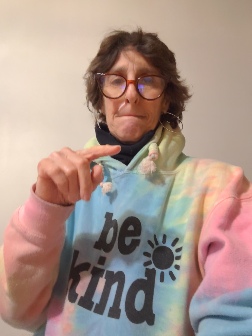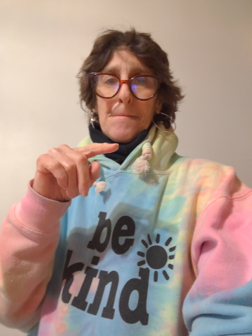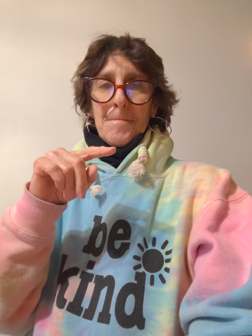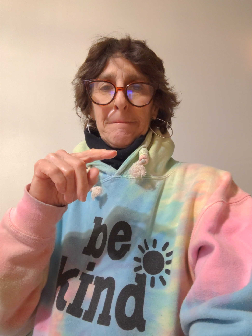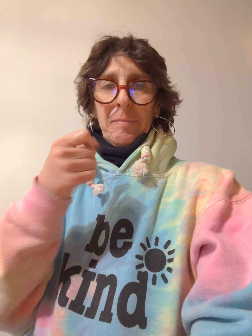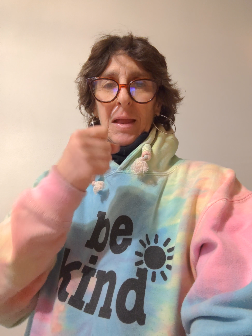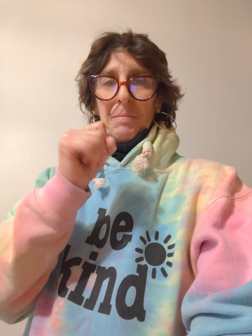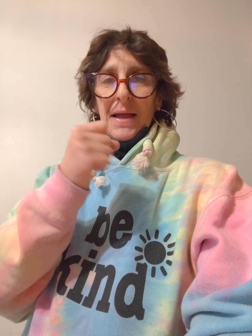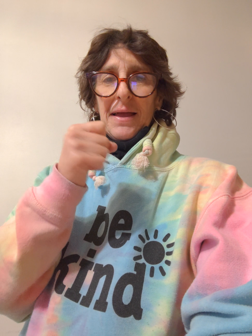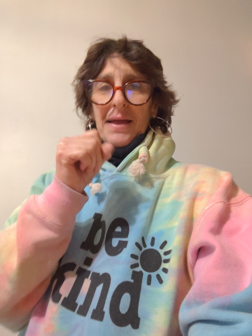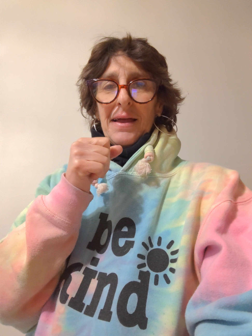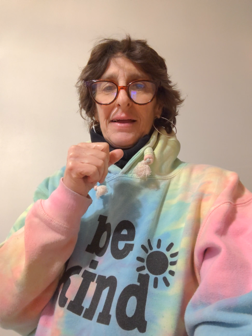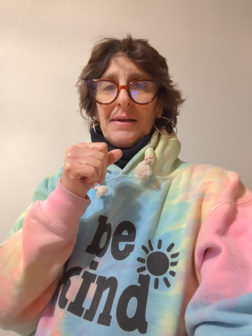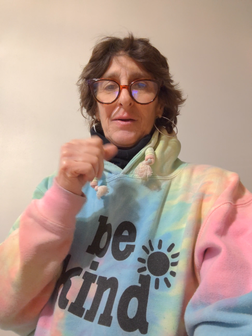make